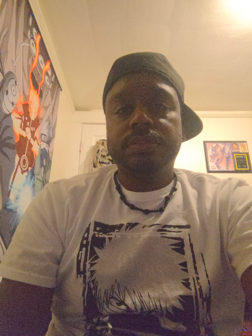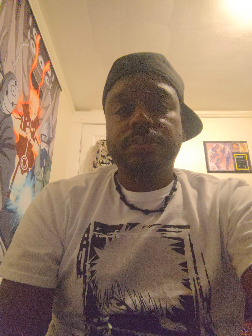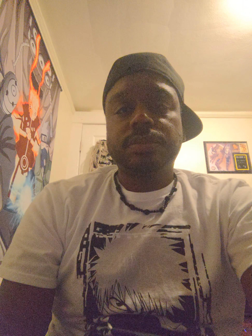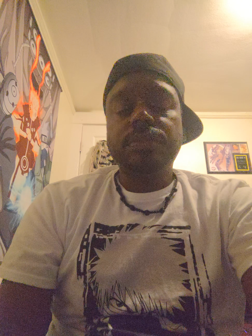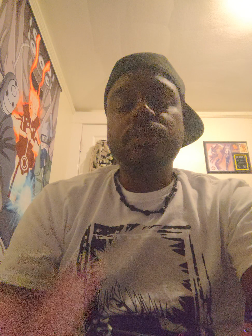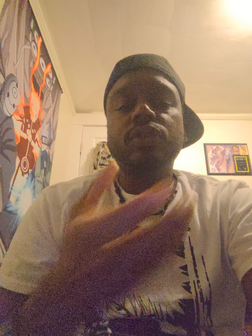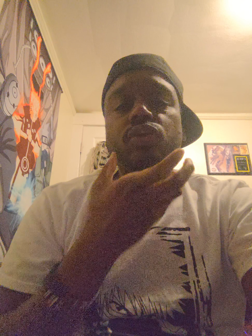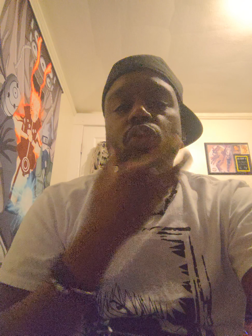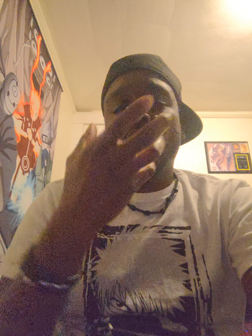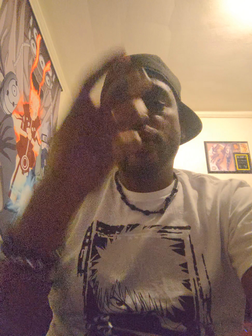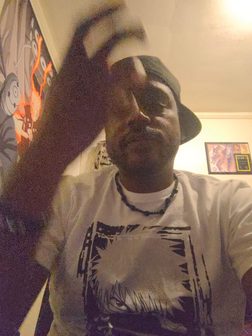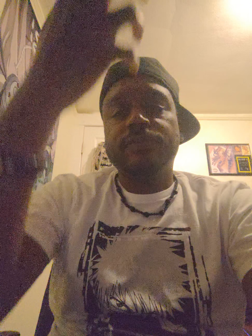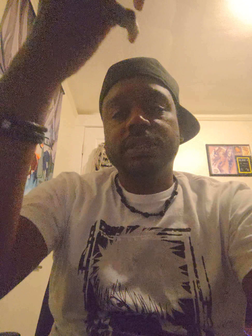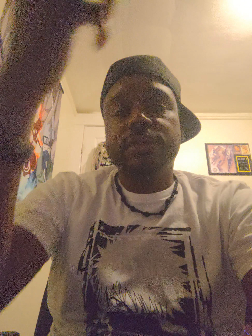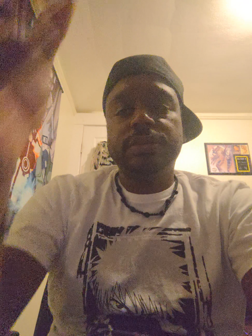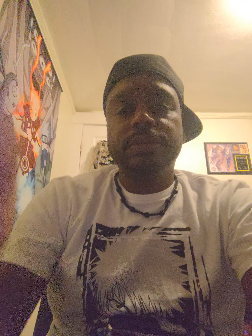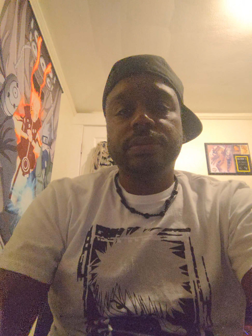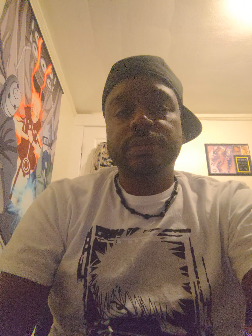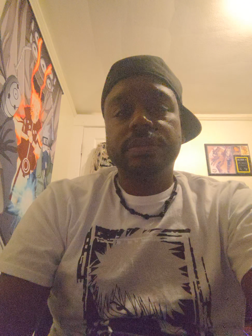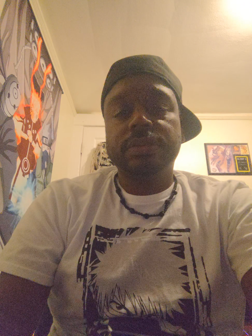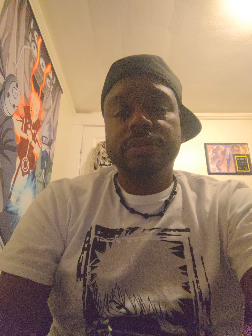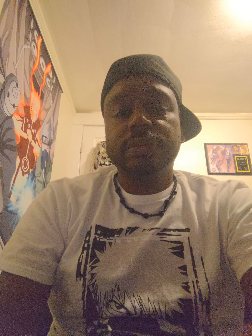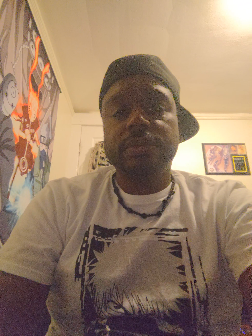giraffe